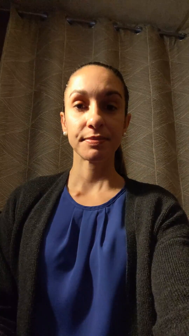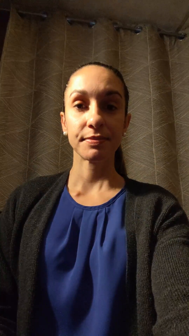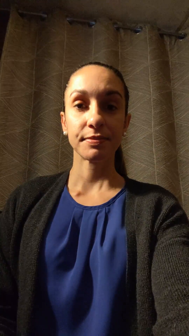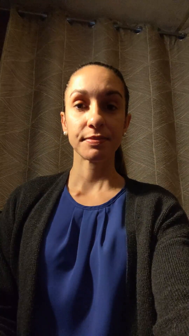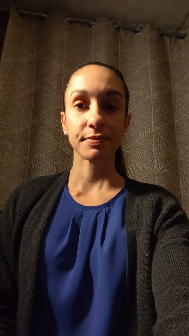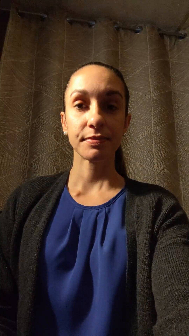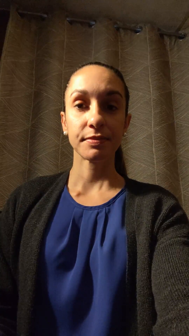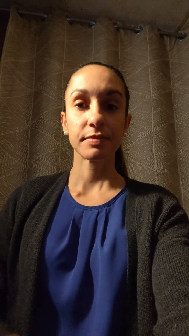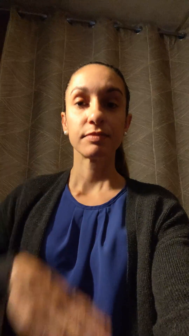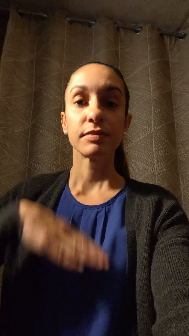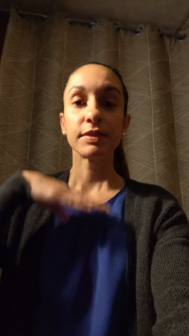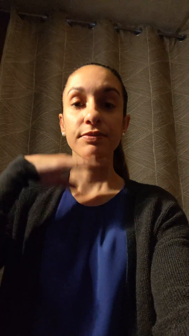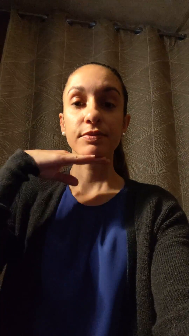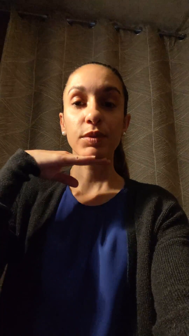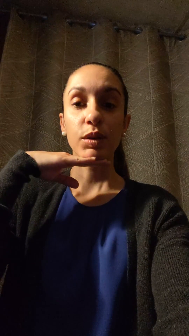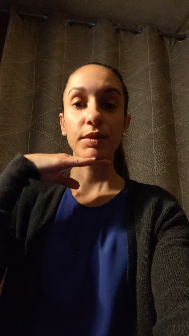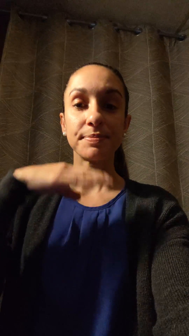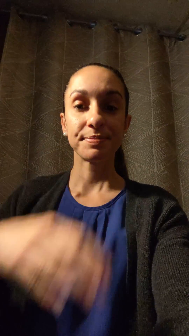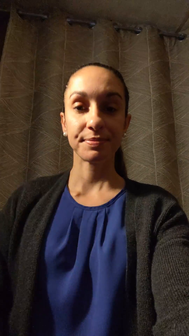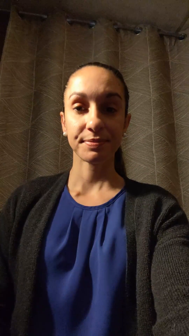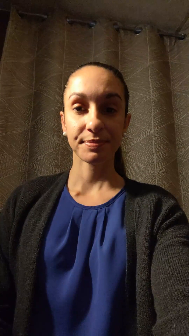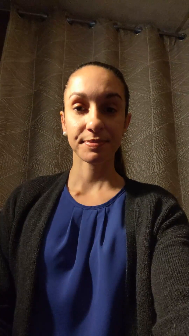full